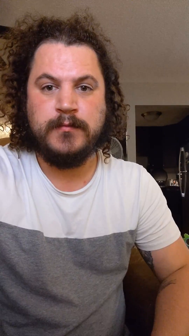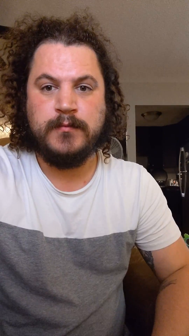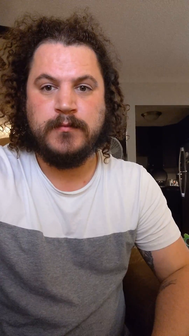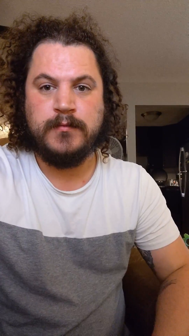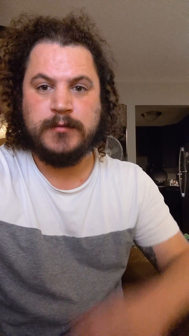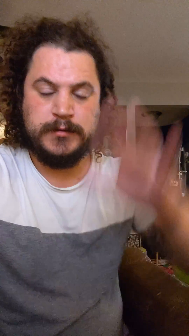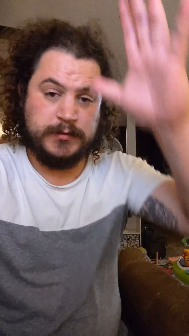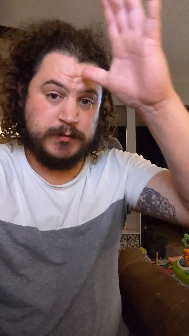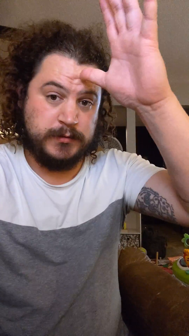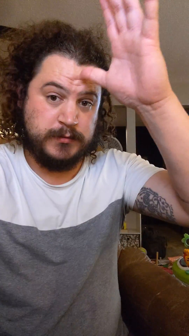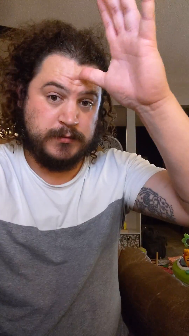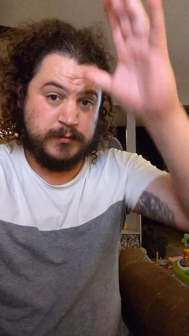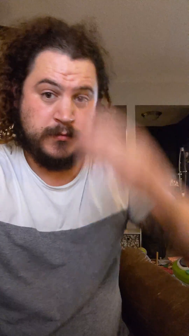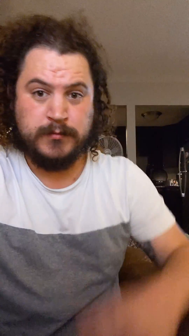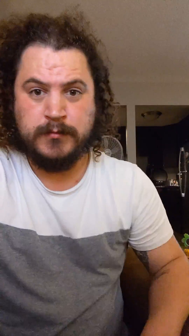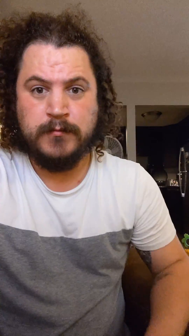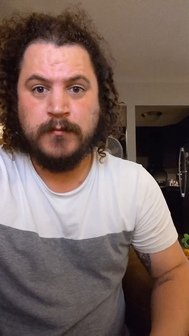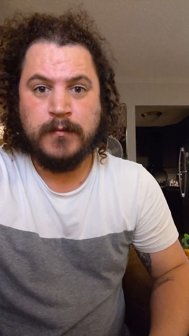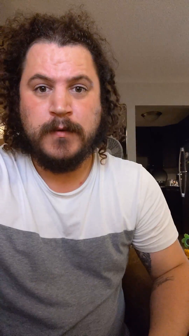daddy